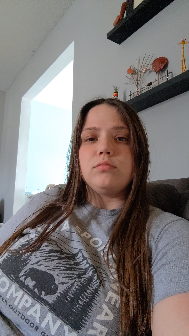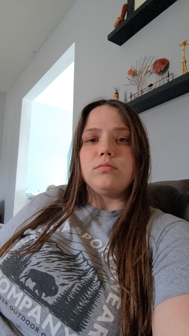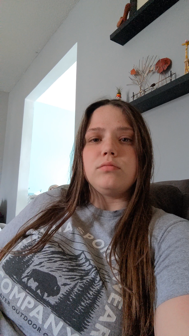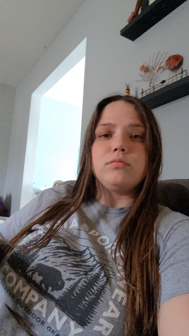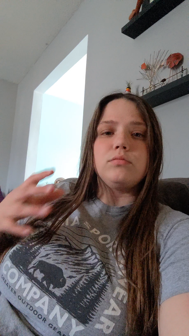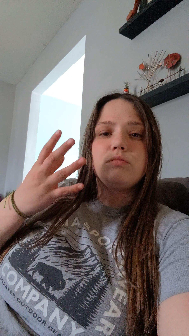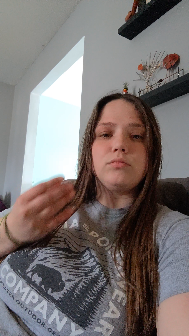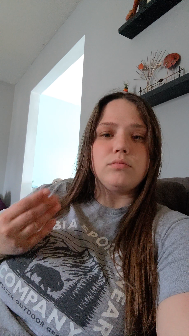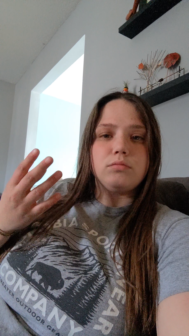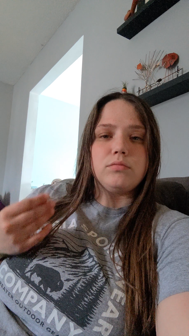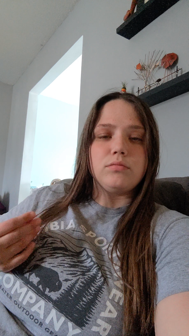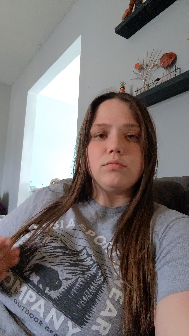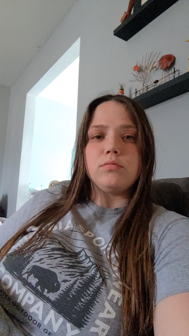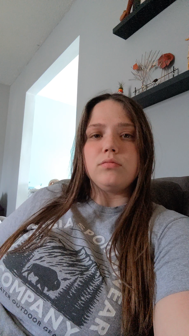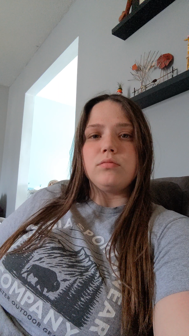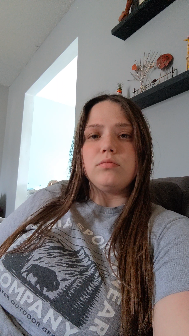gentle